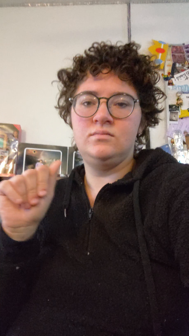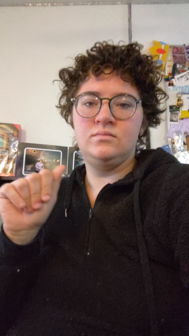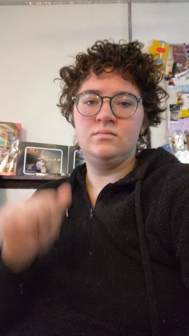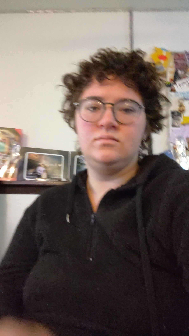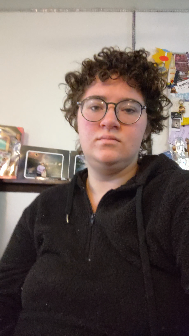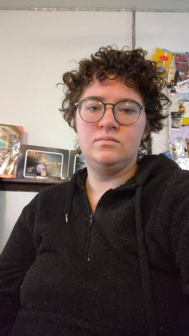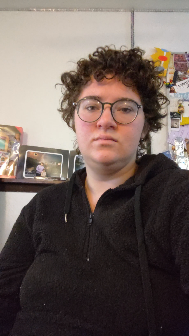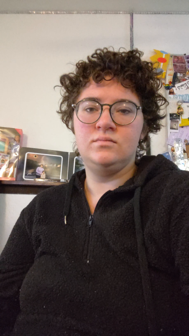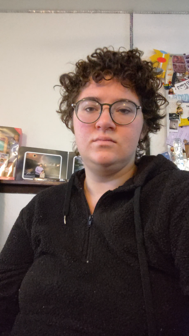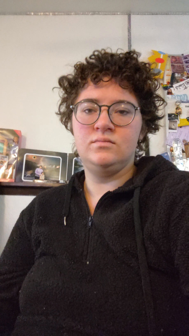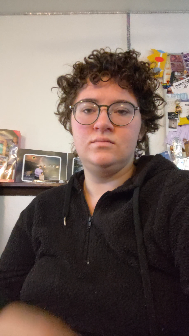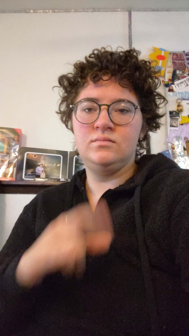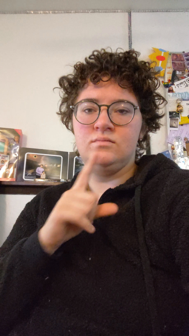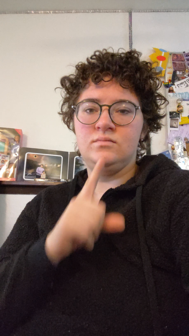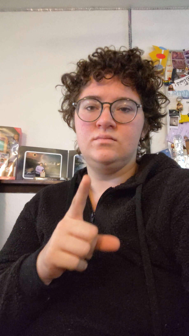is